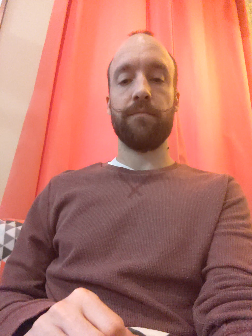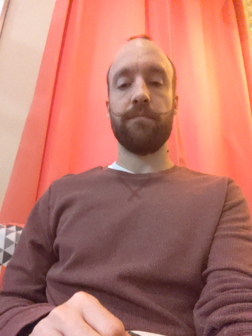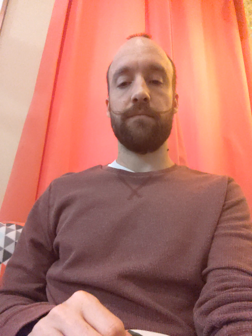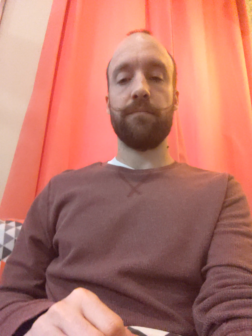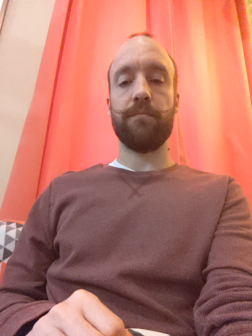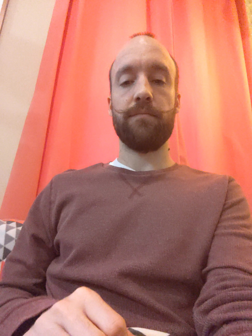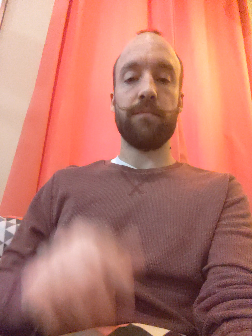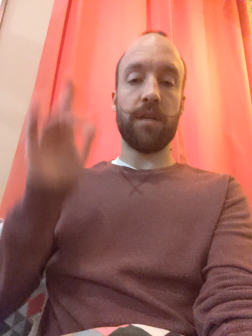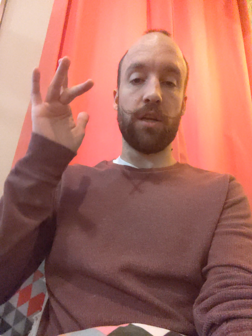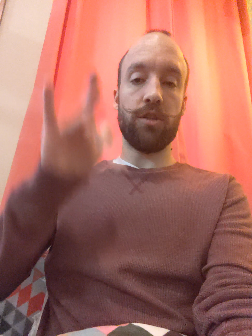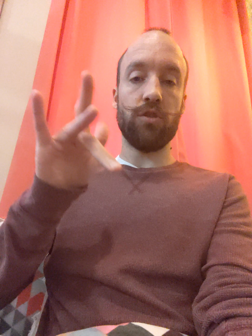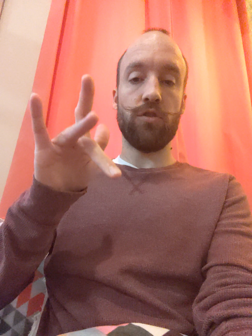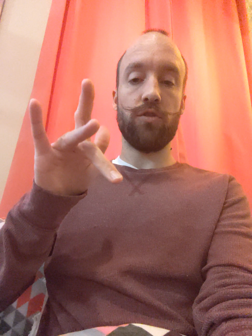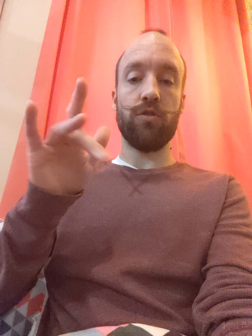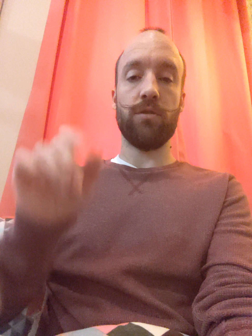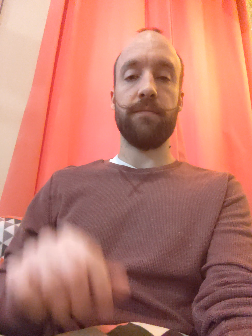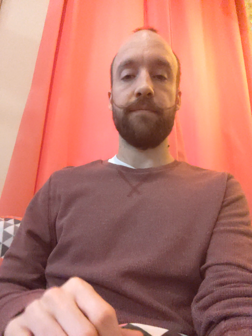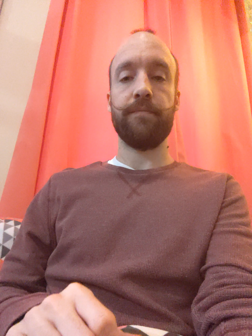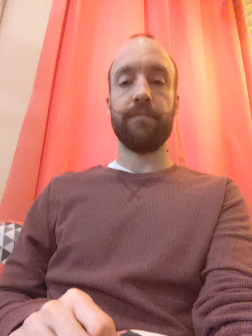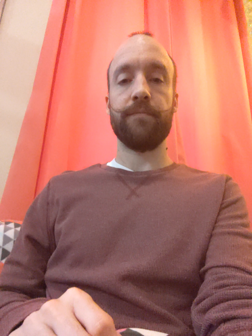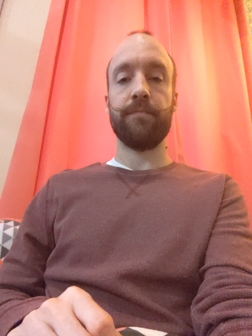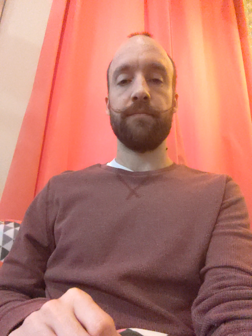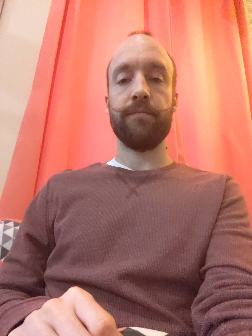touch